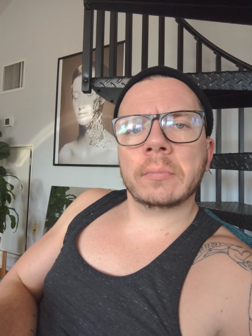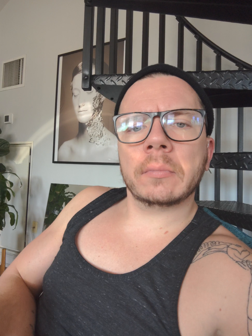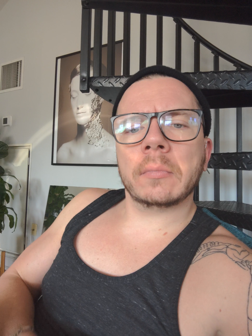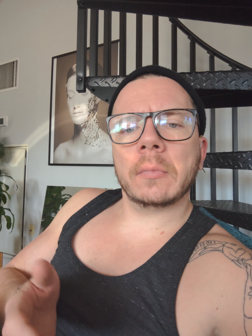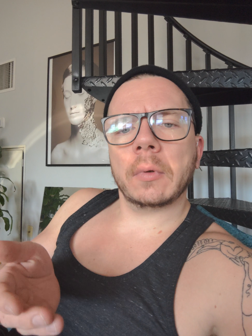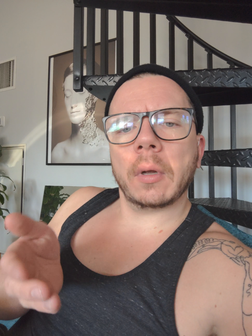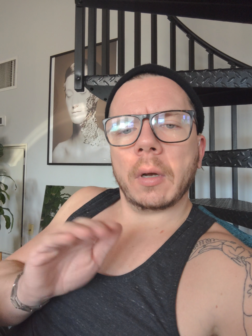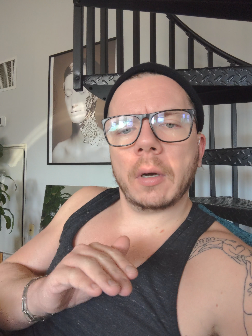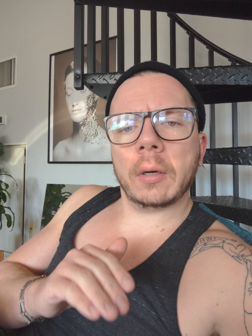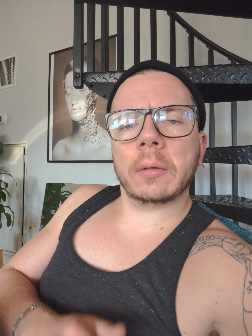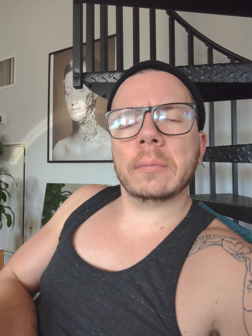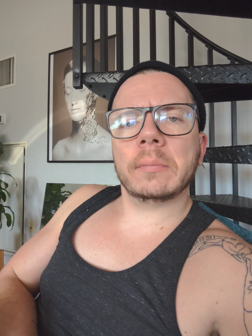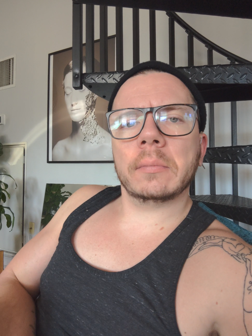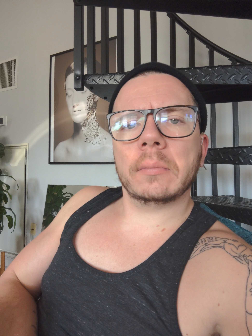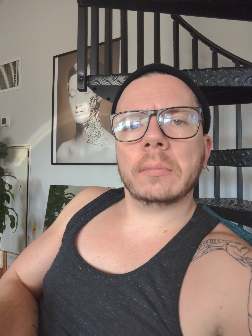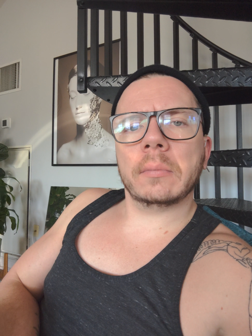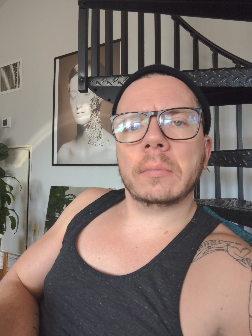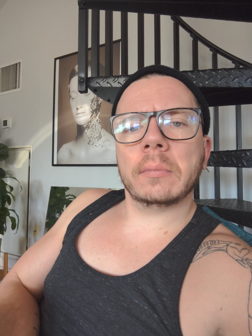on